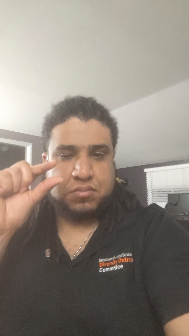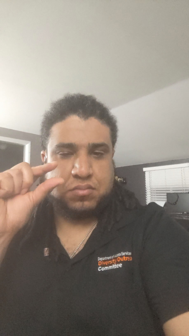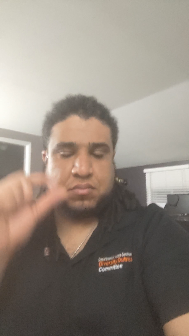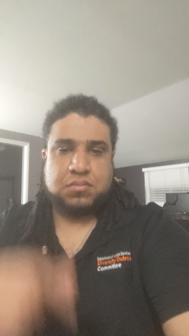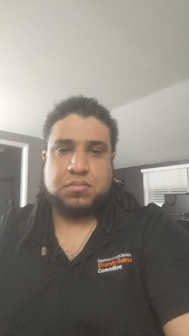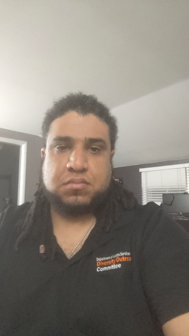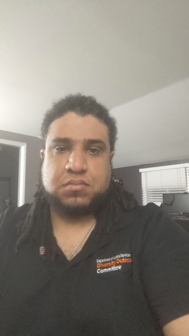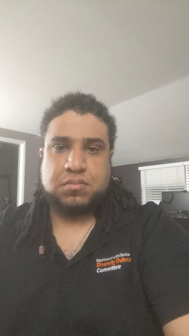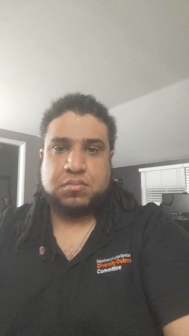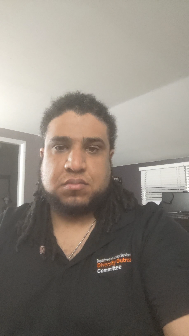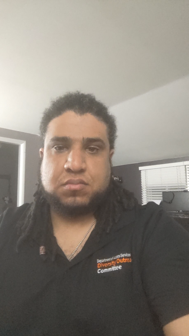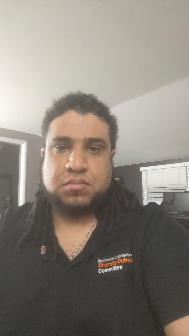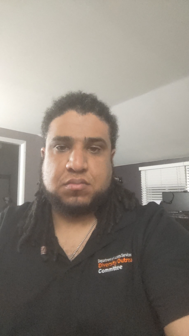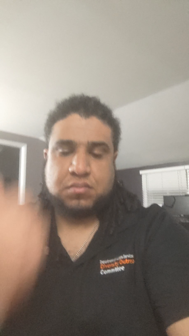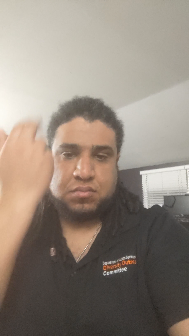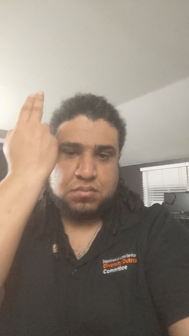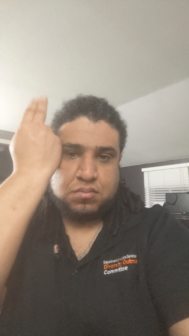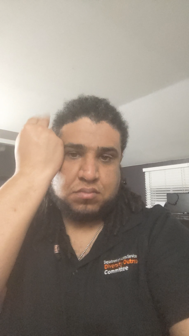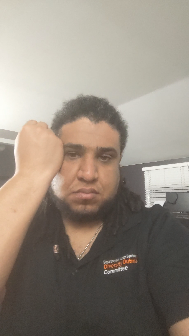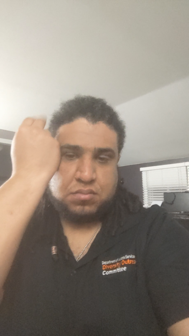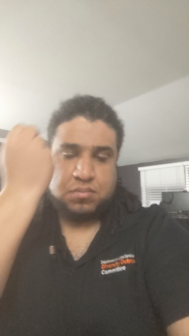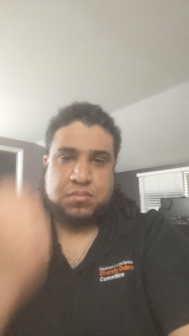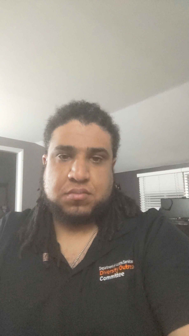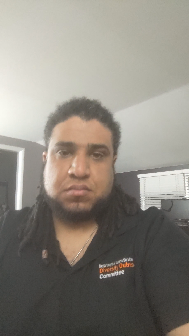rabbit